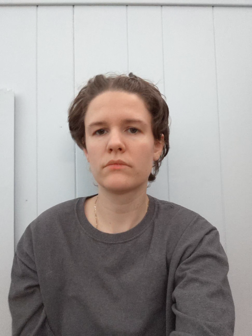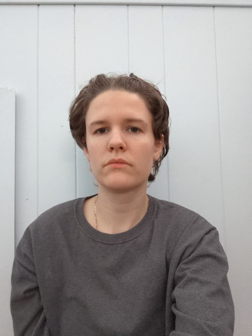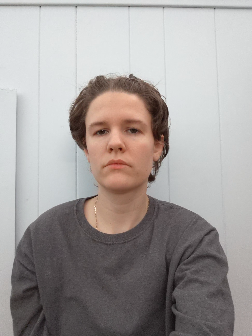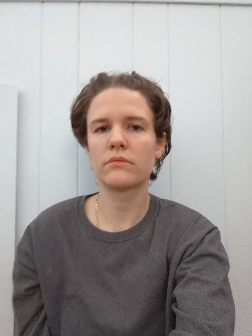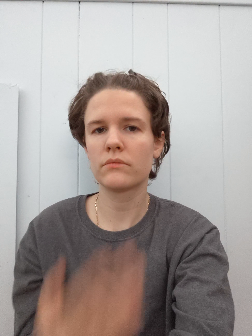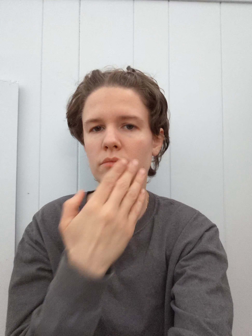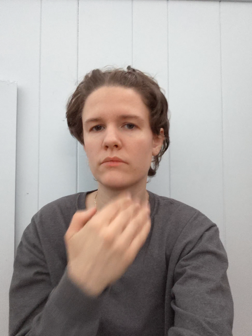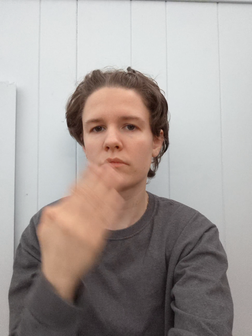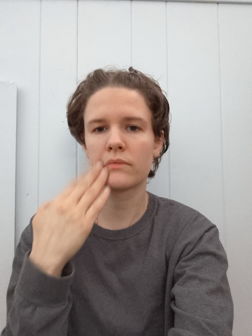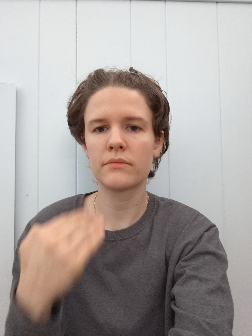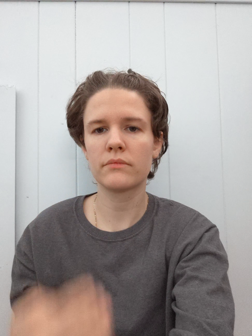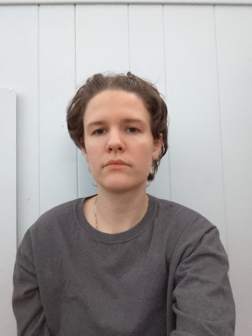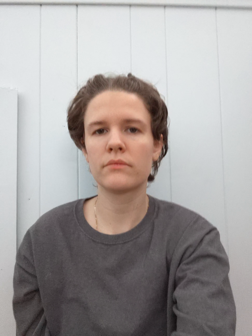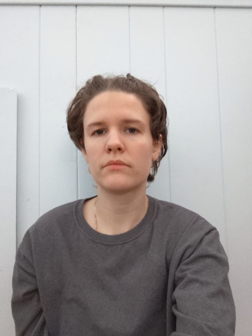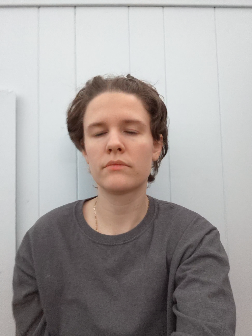napkin